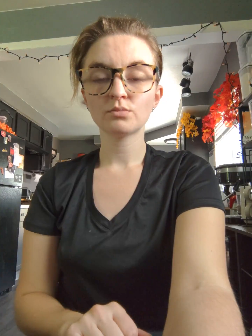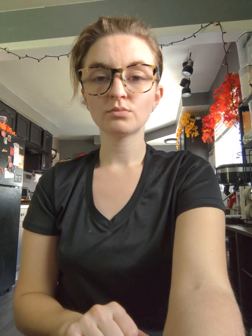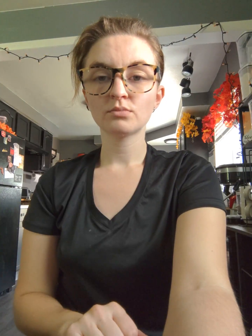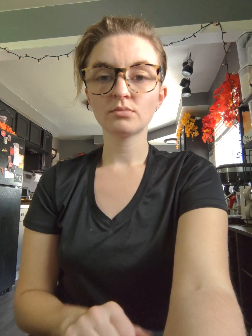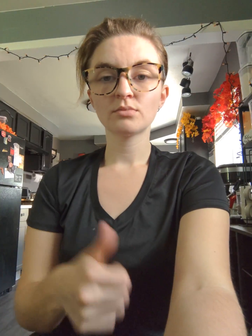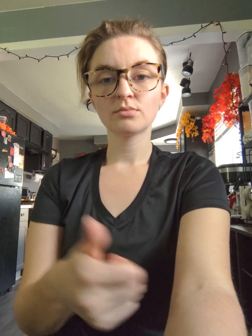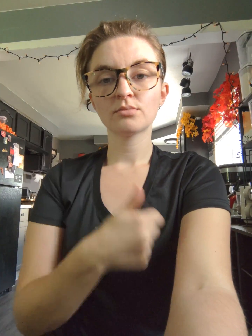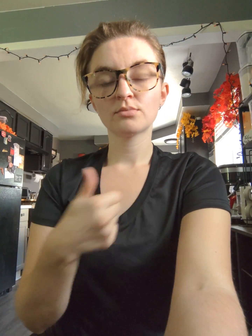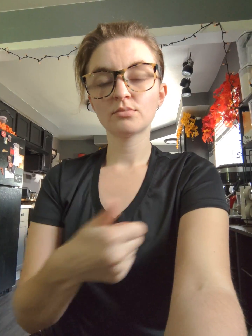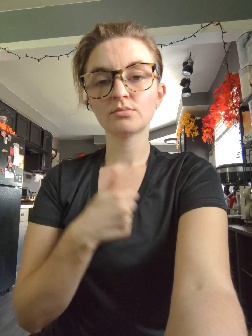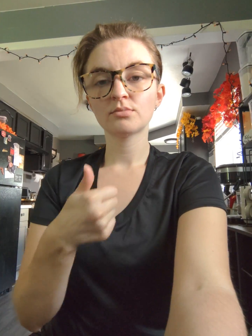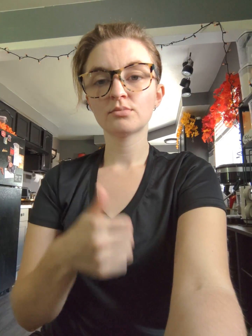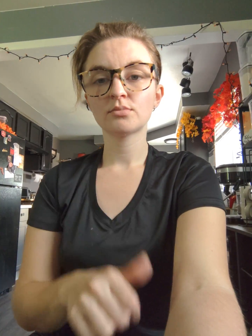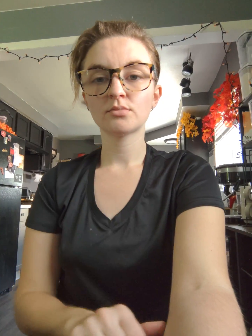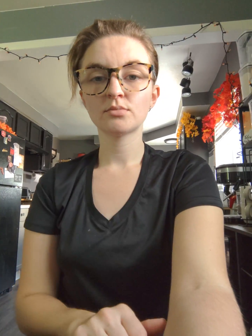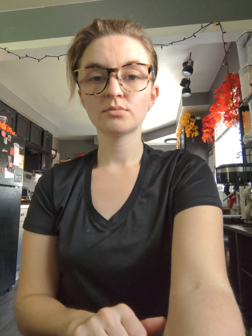basement